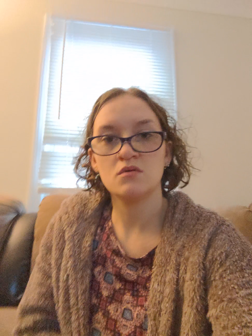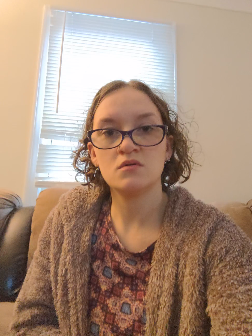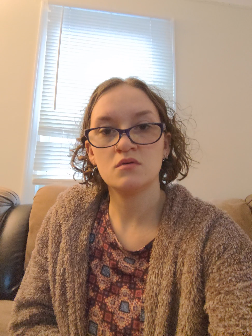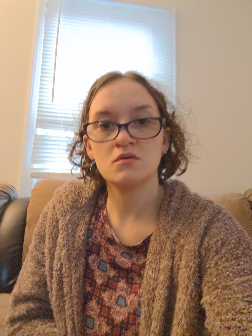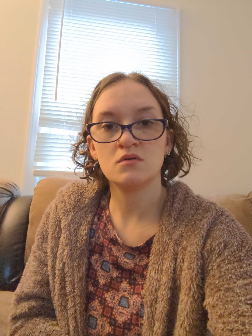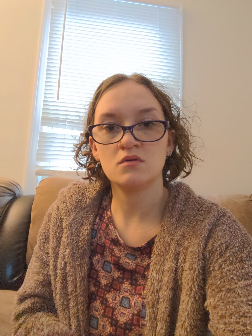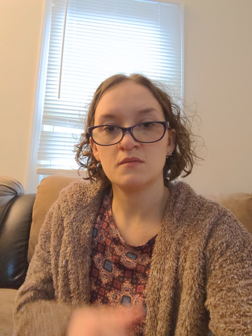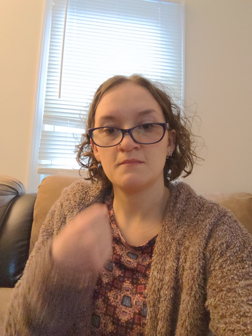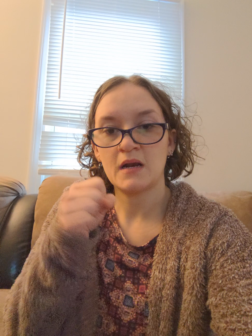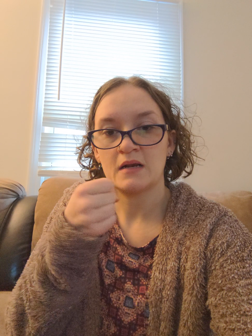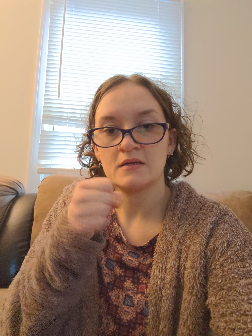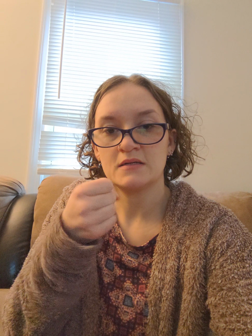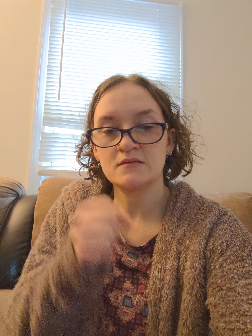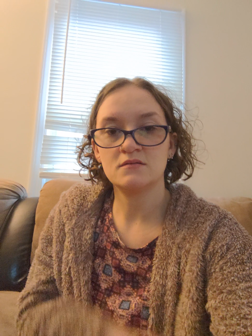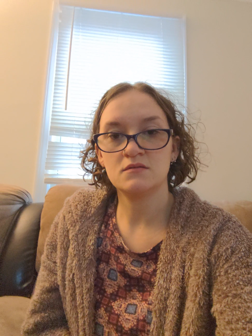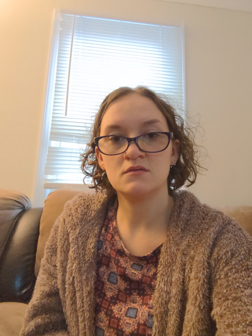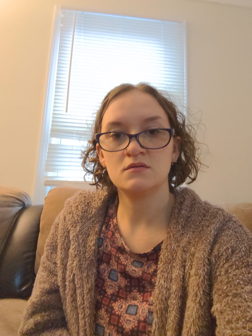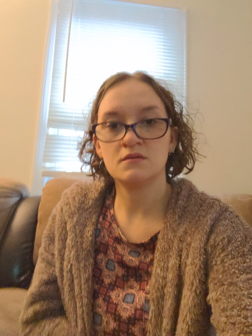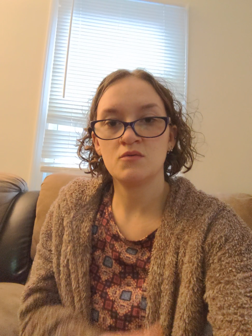make